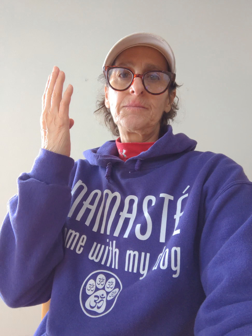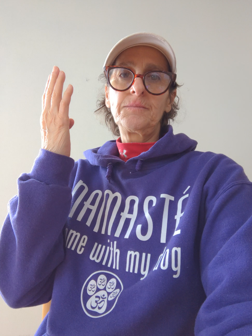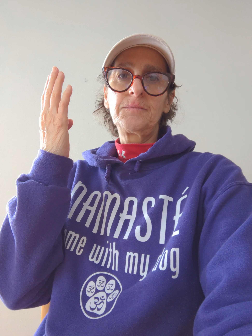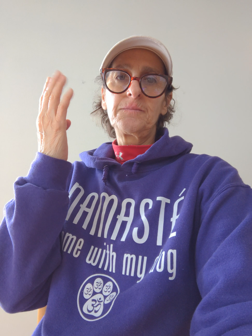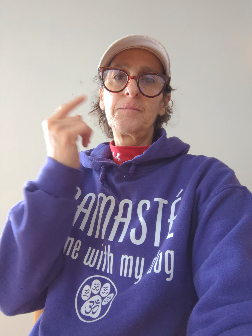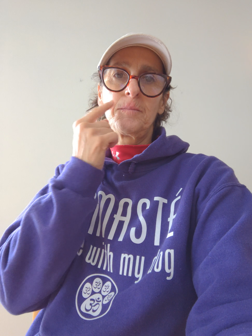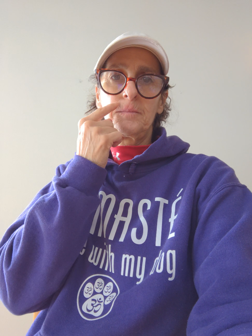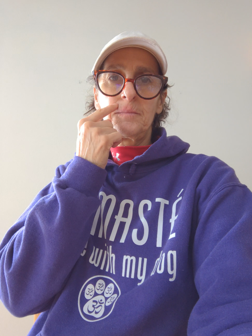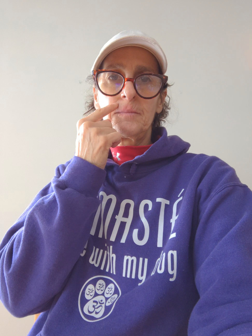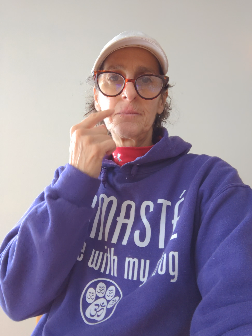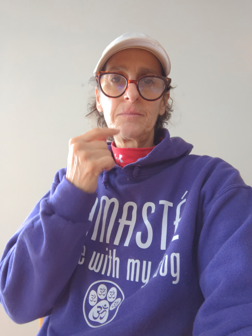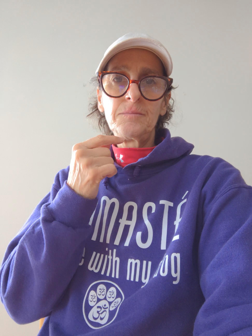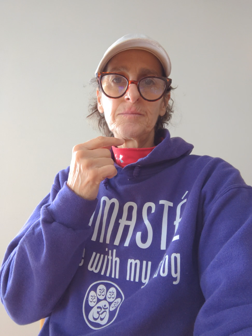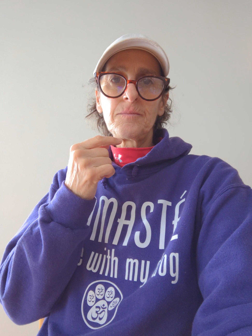tooth